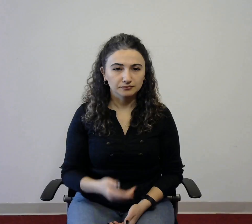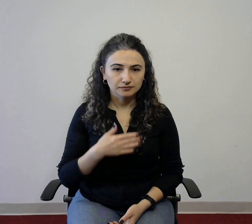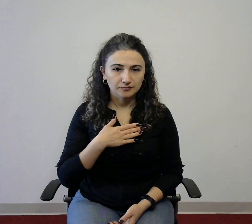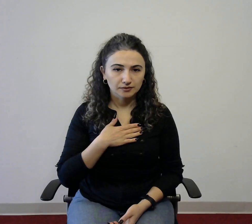mən